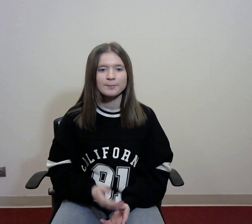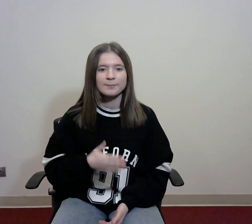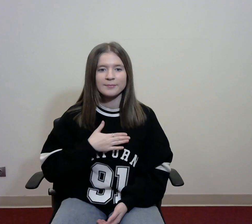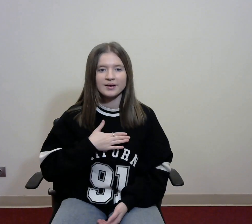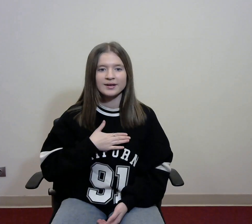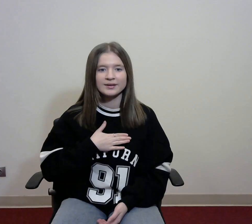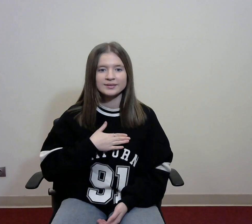mən